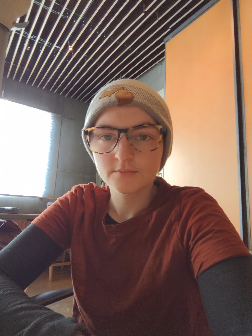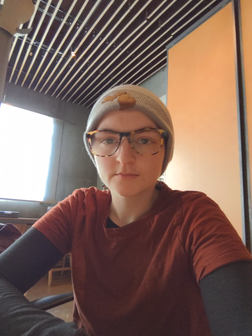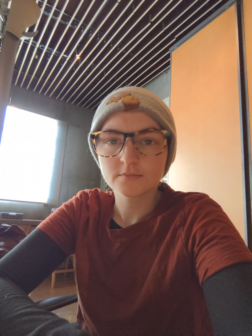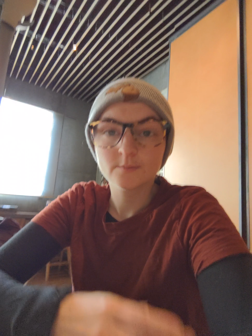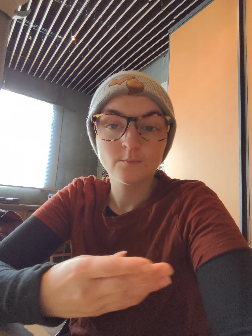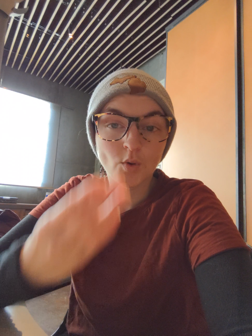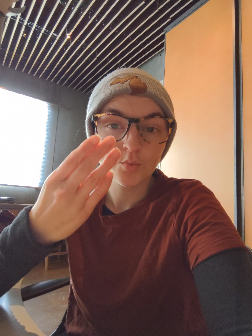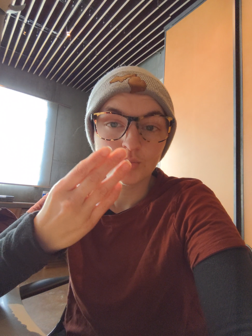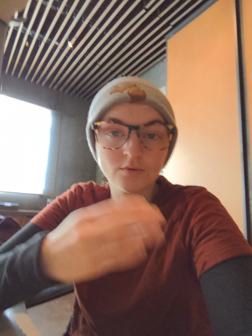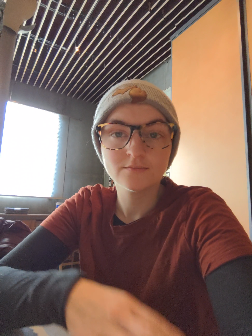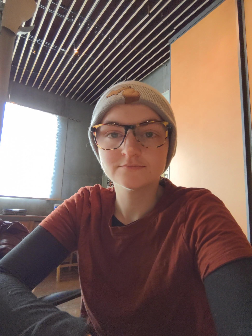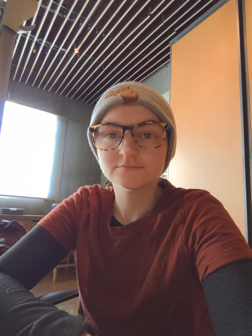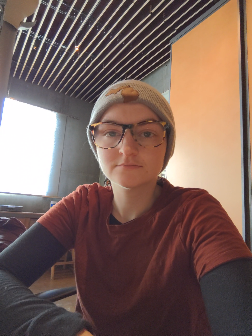morning